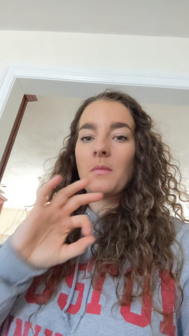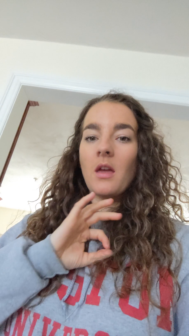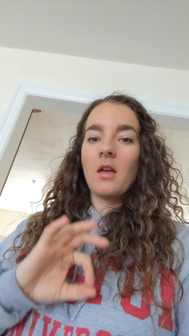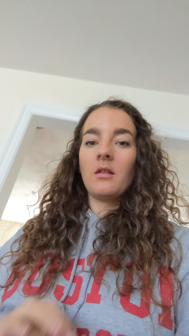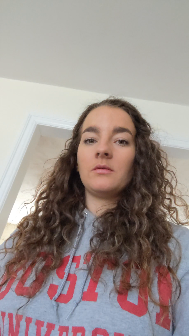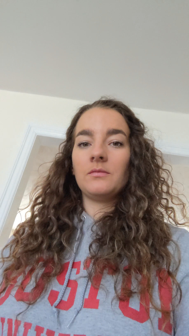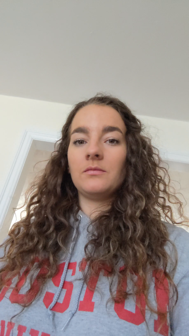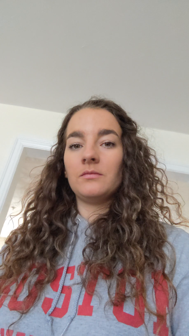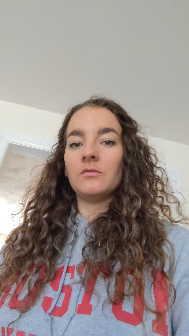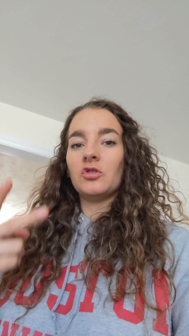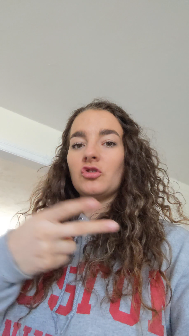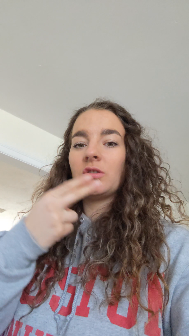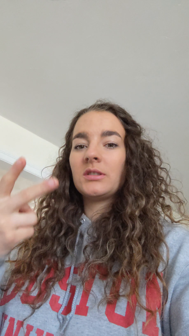sheep